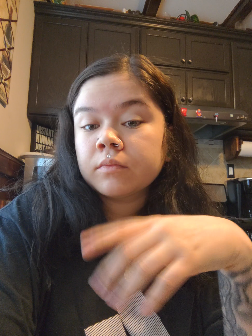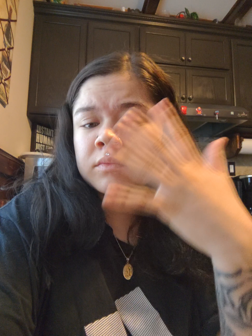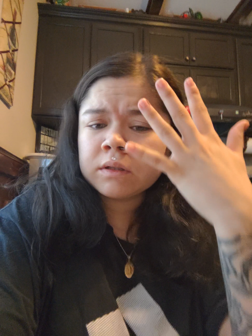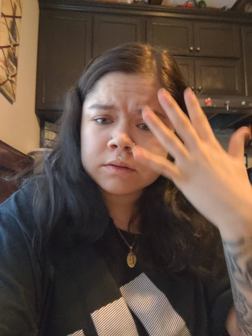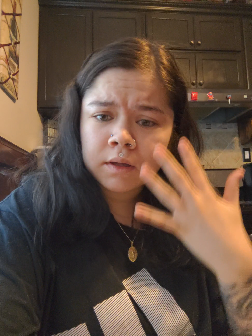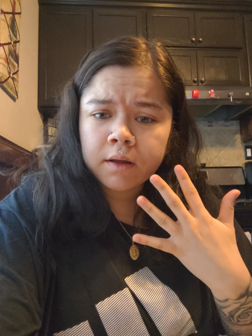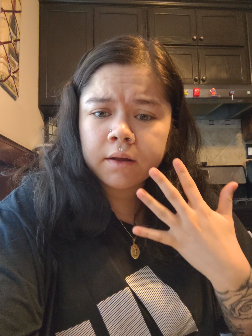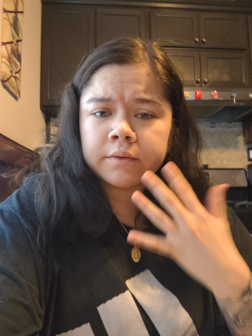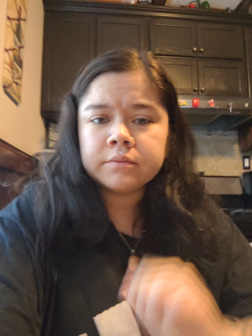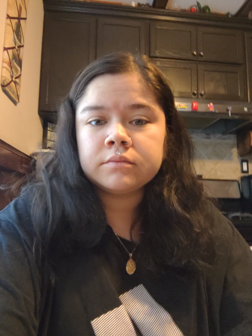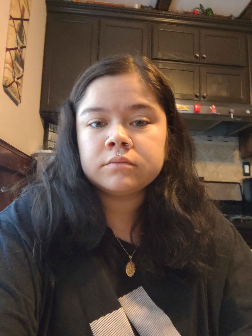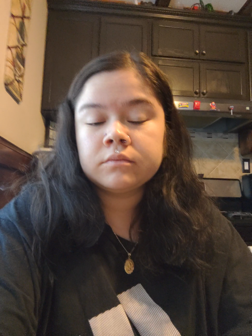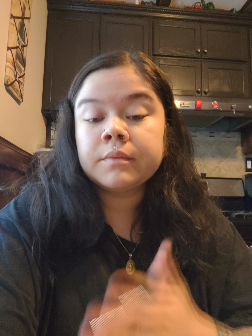sad